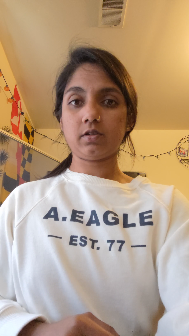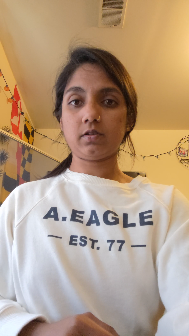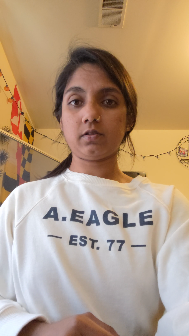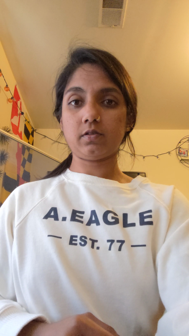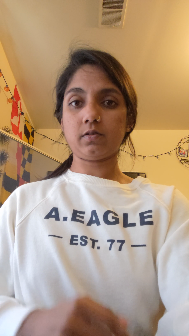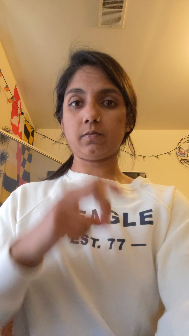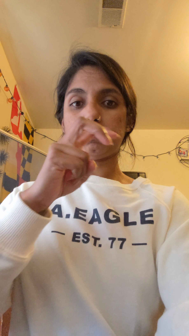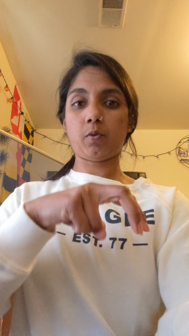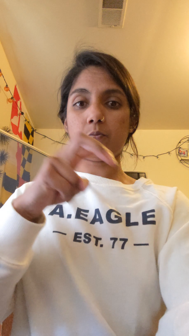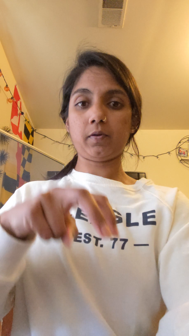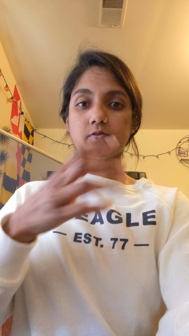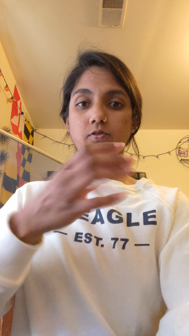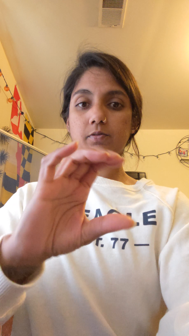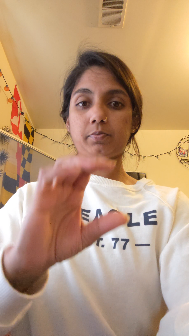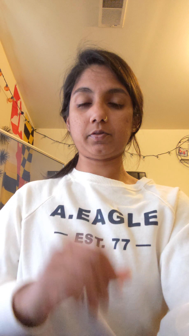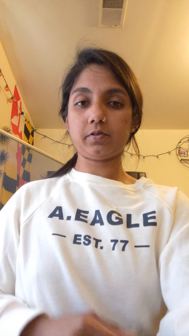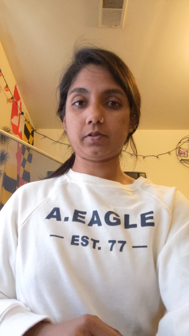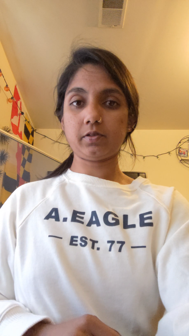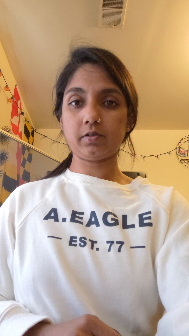potato chip